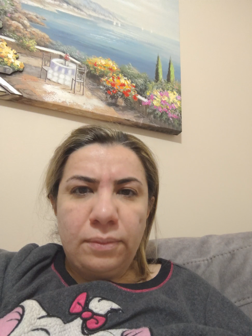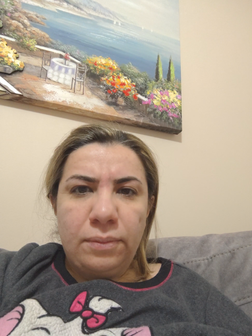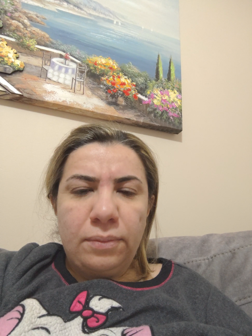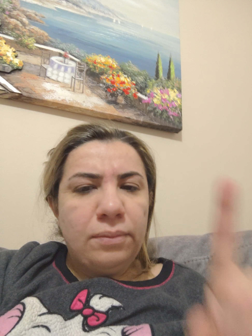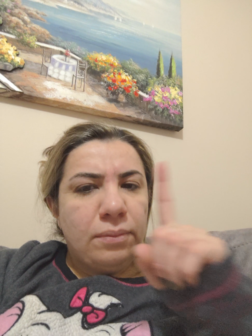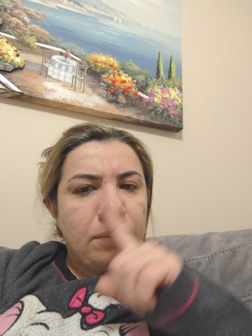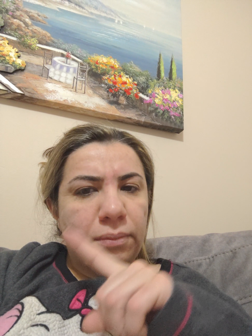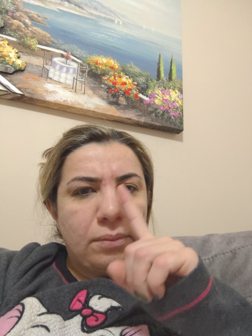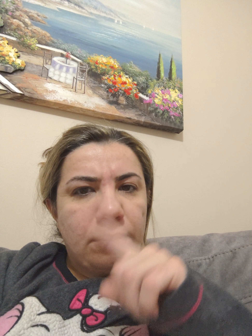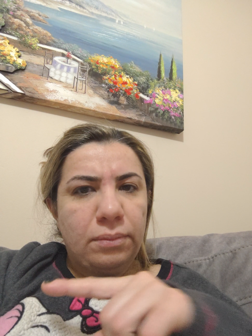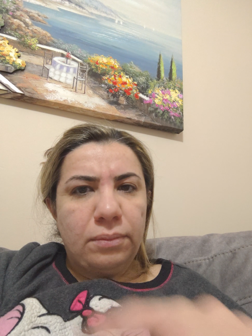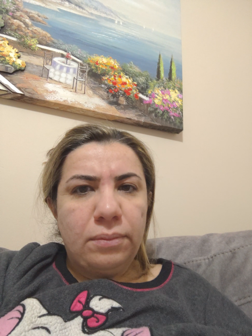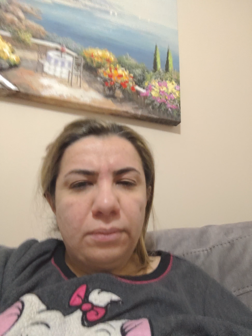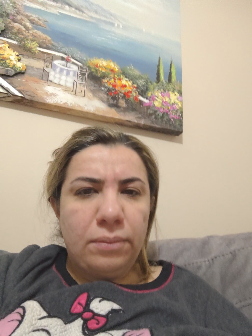mouse